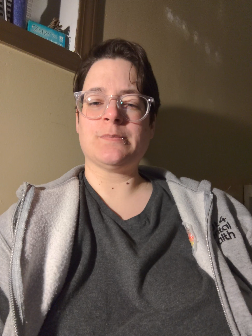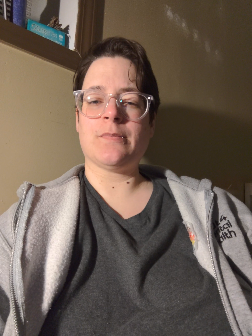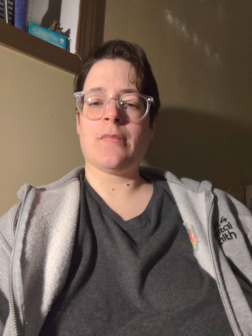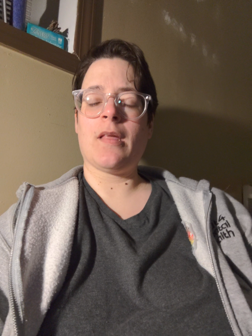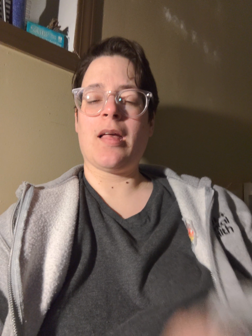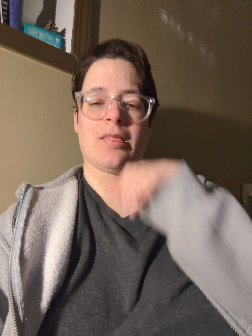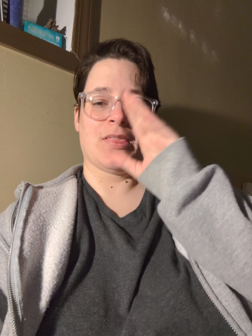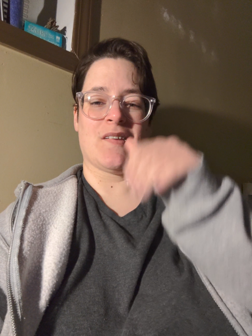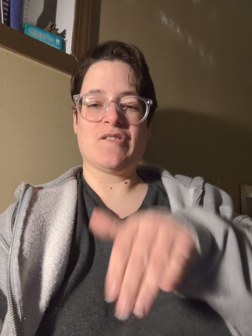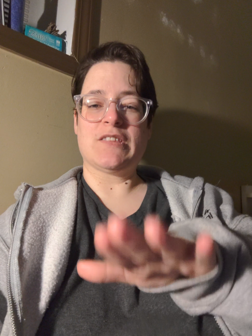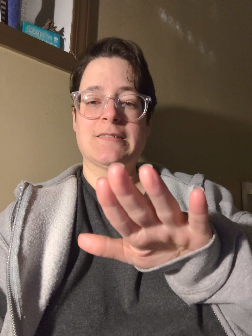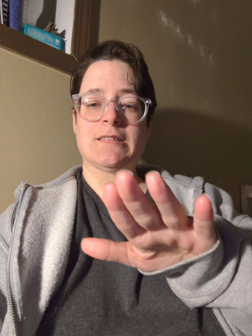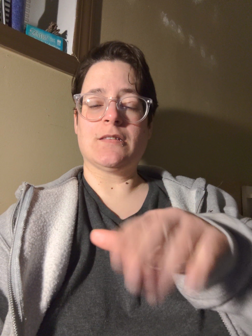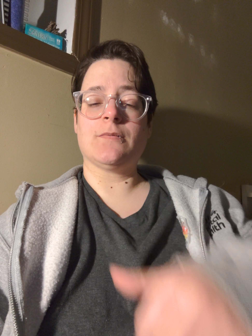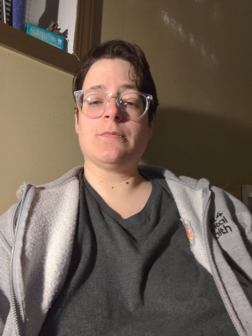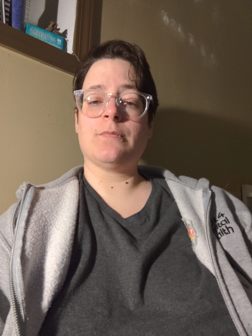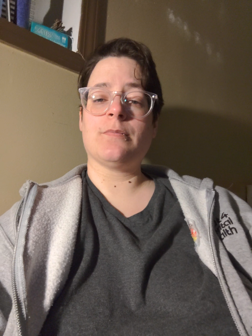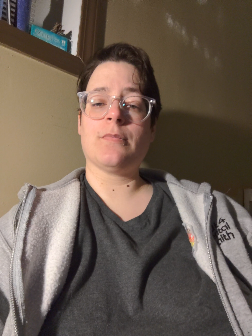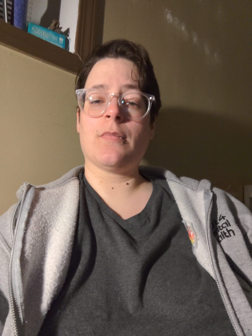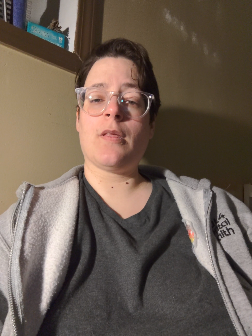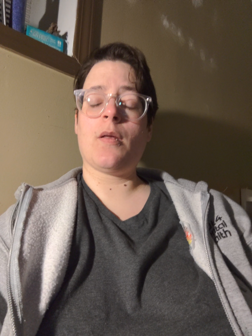elephant